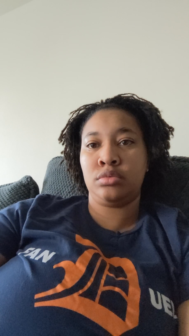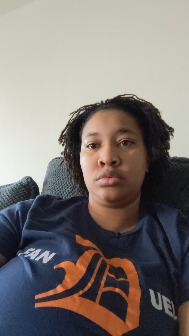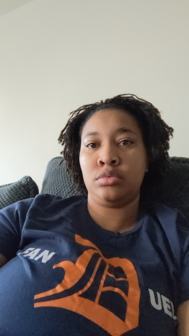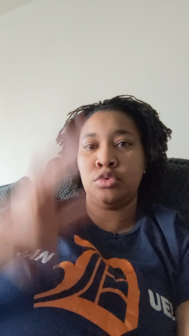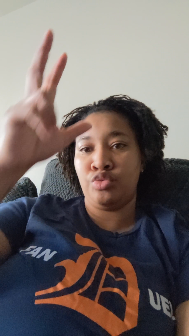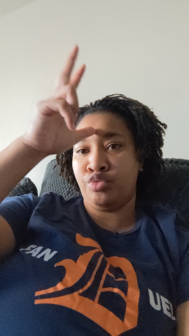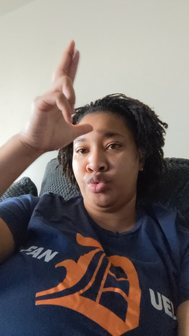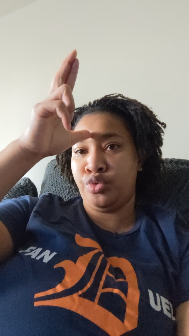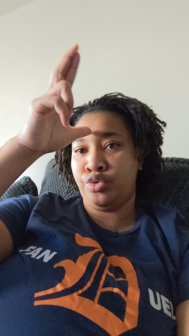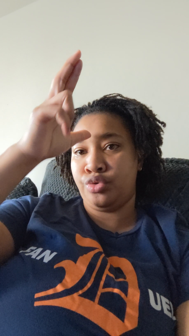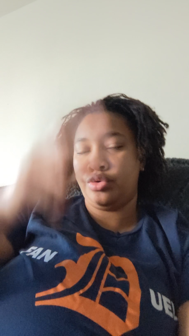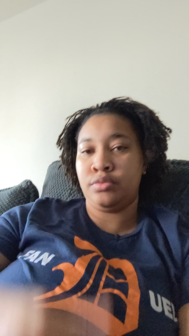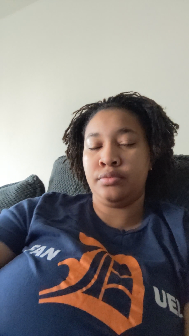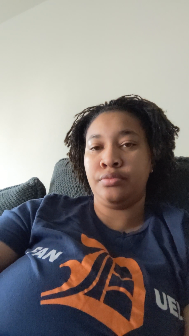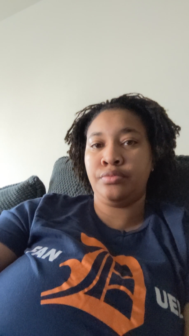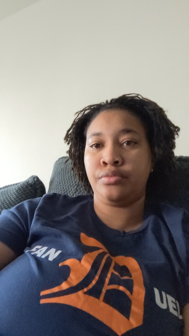rooster